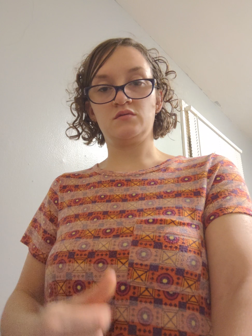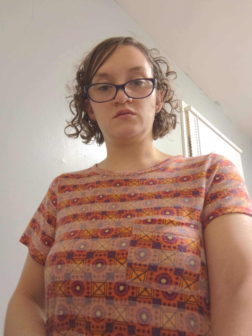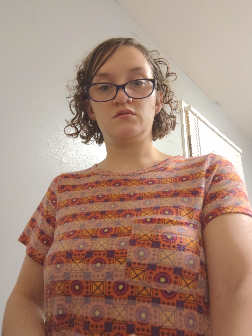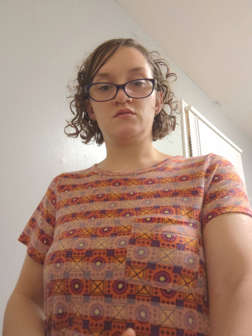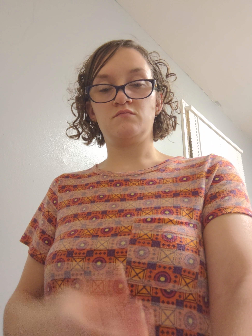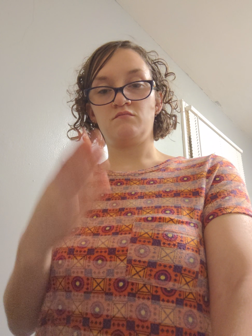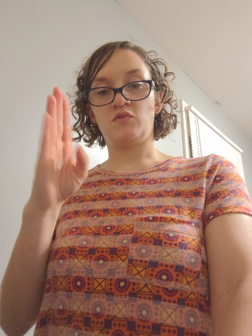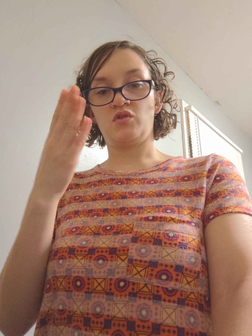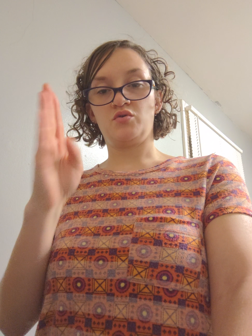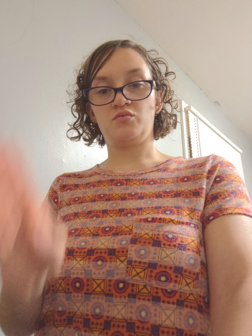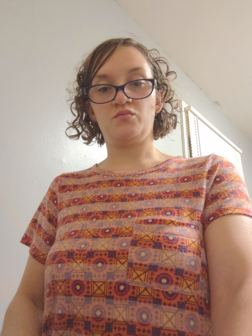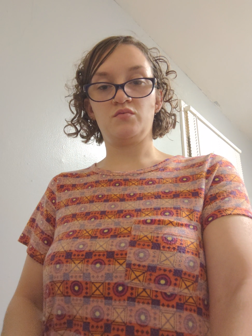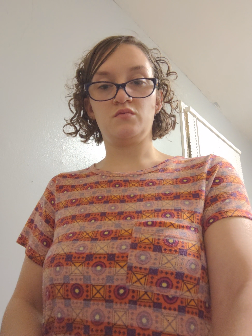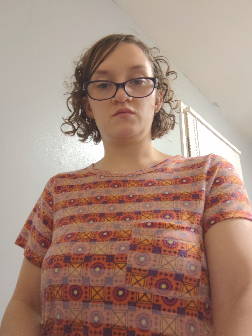blue